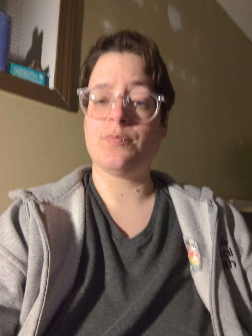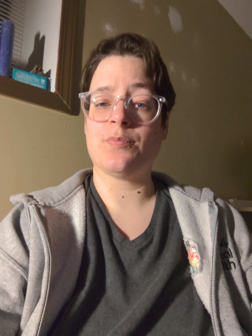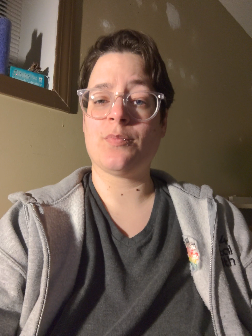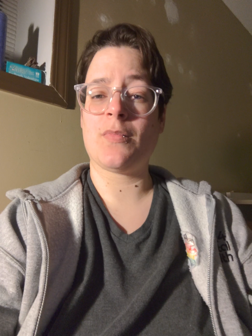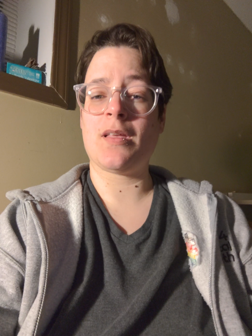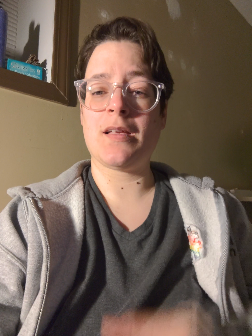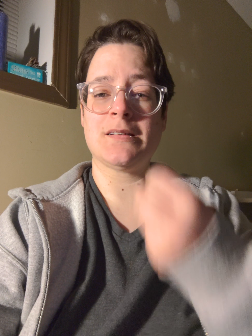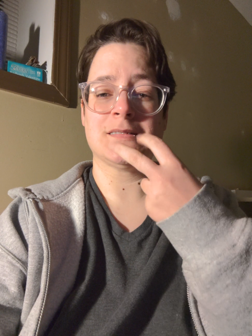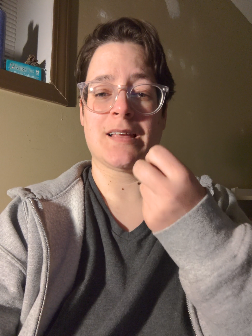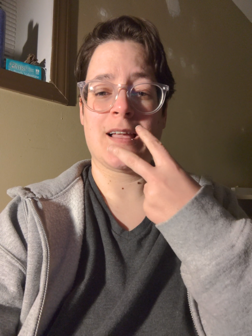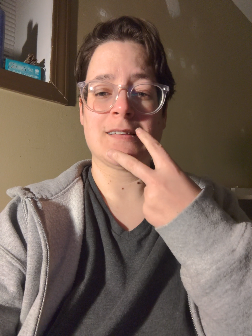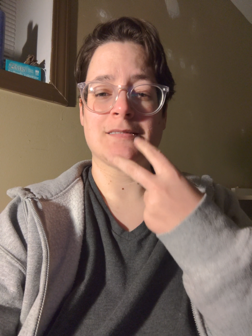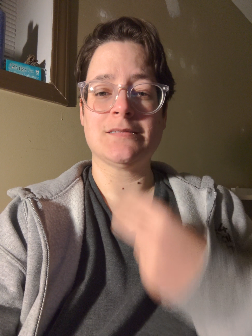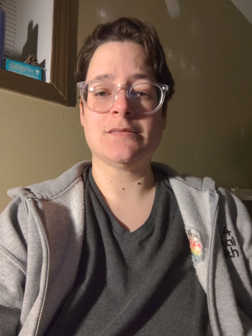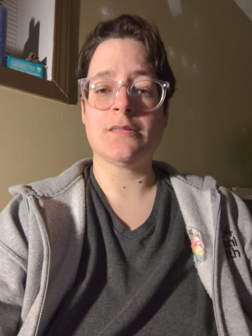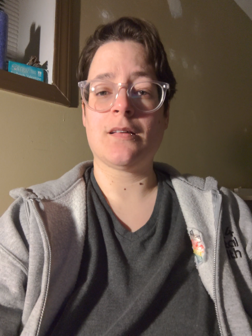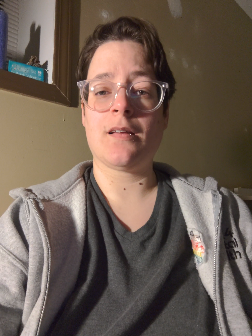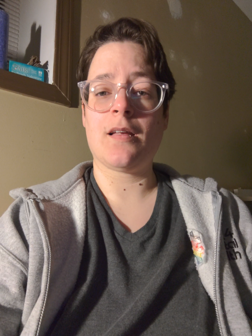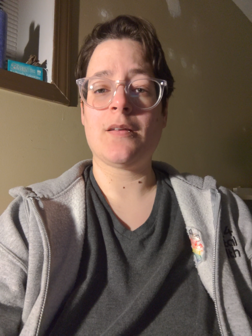snack